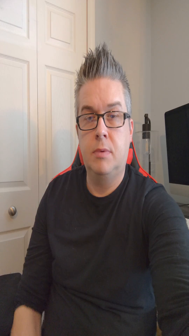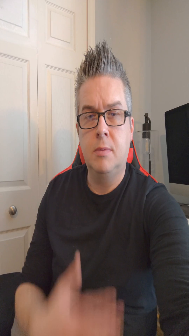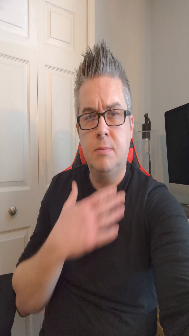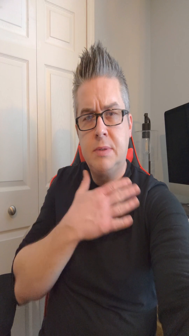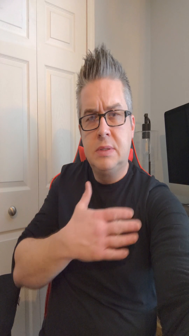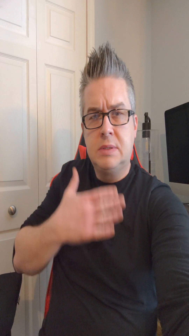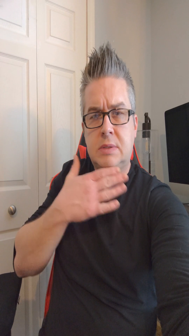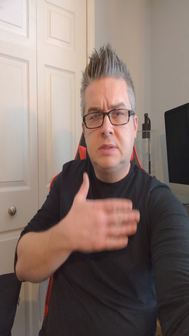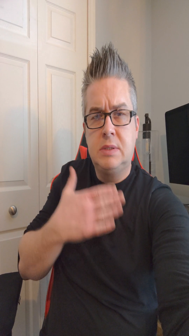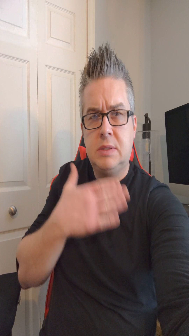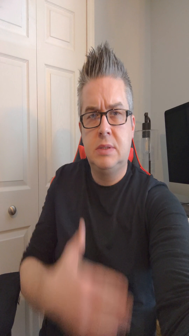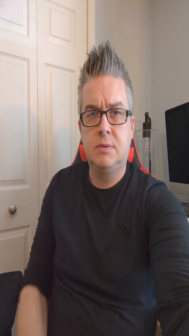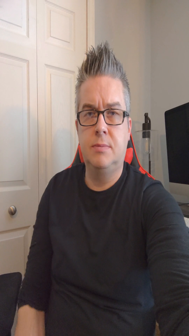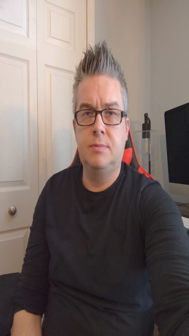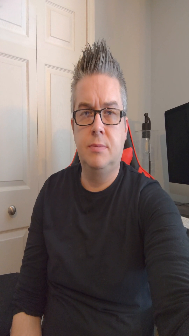please